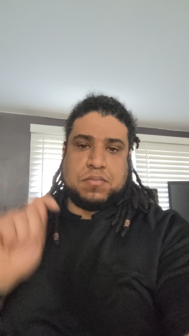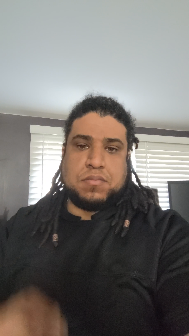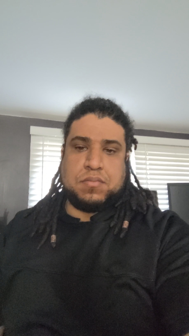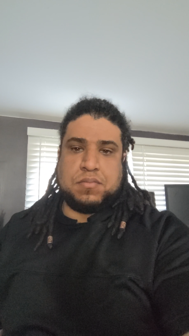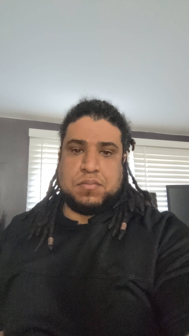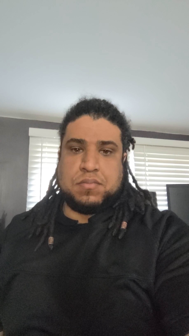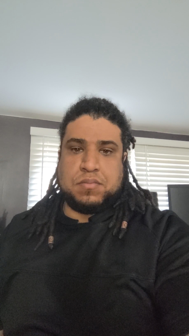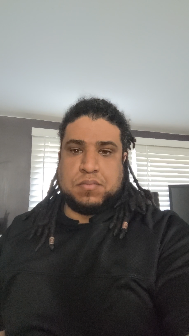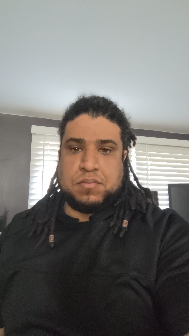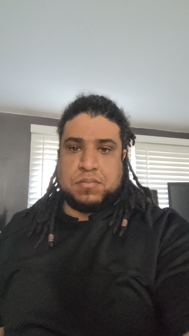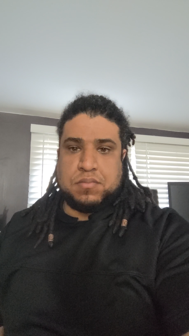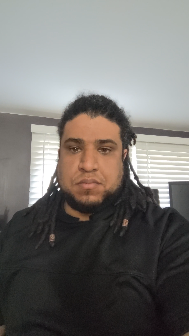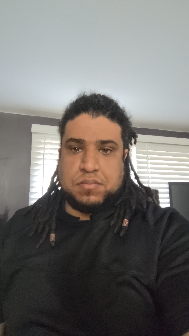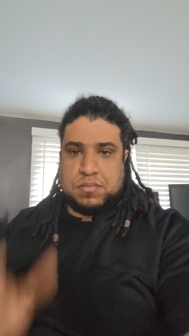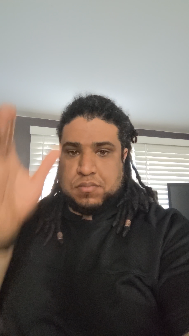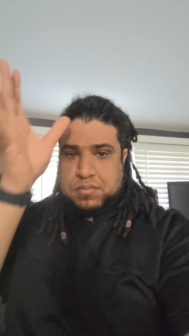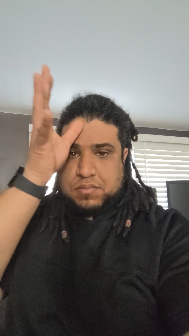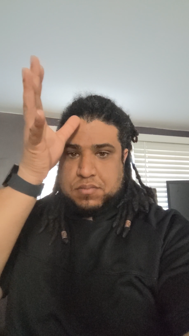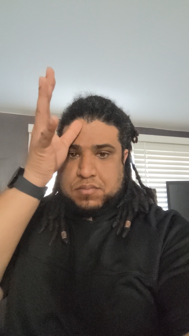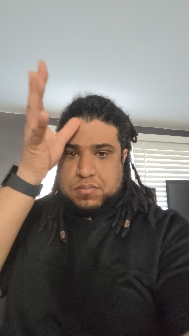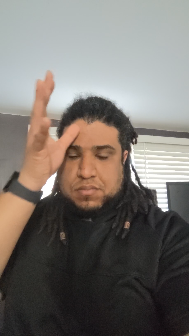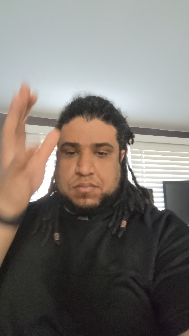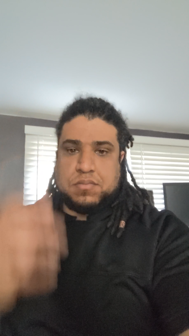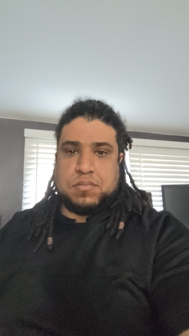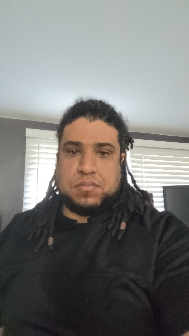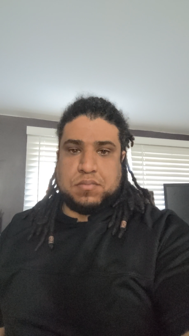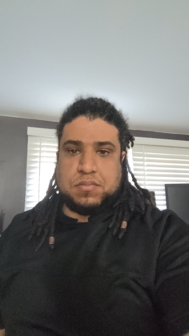daddy